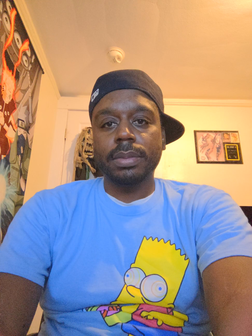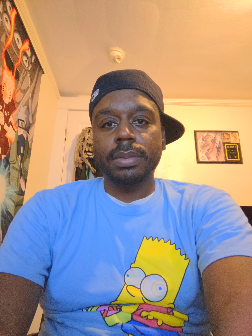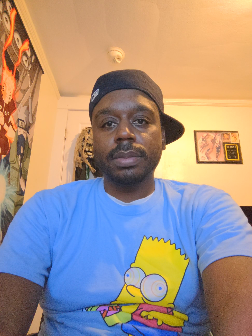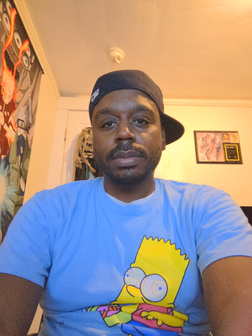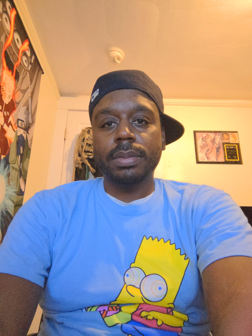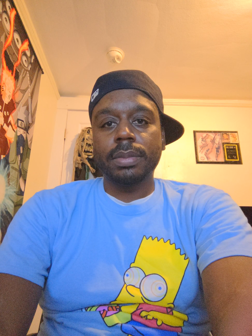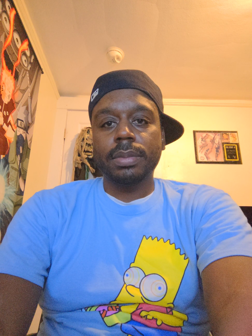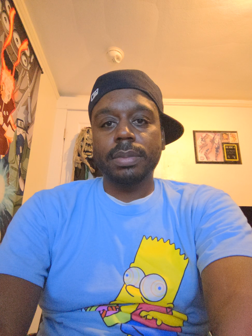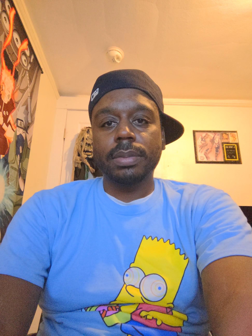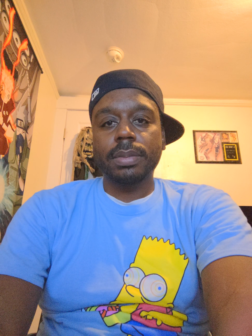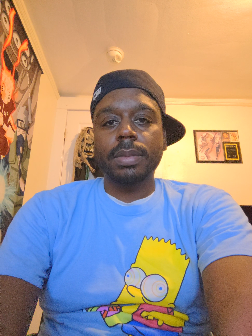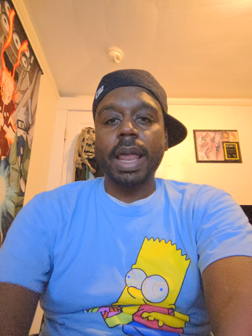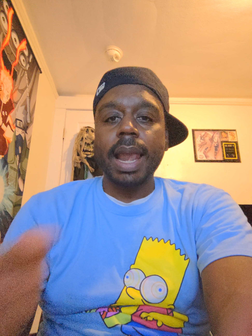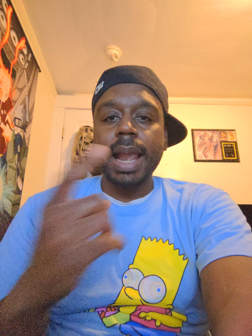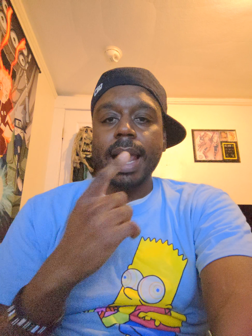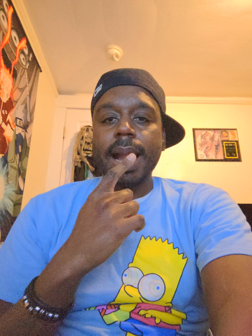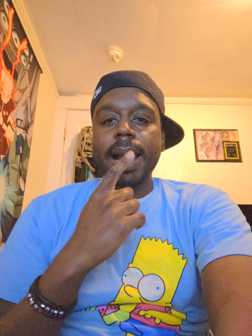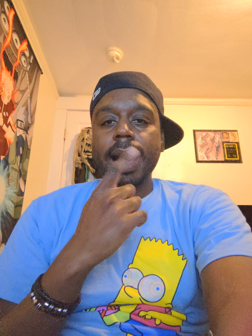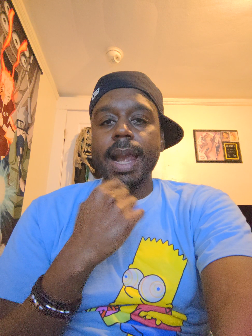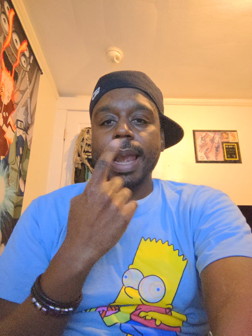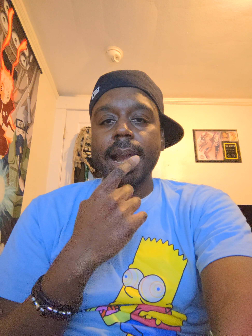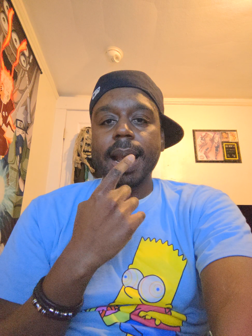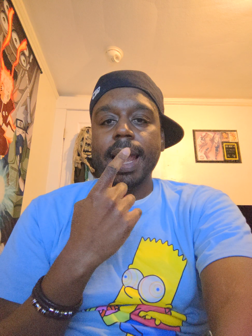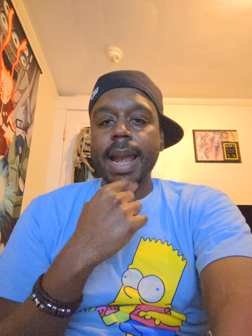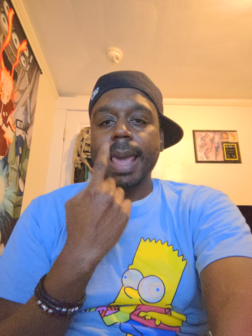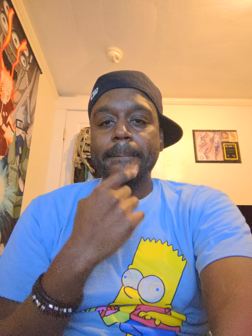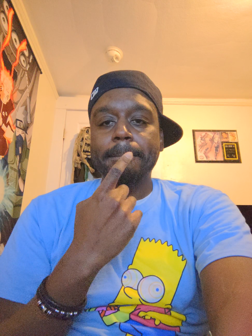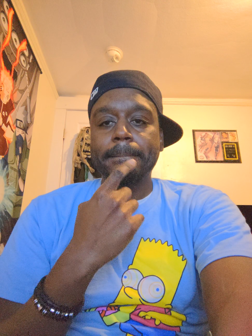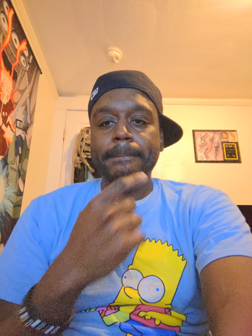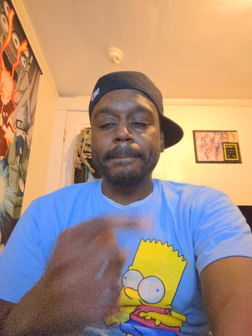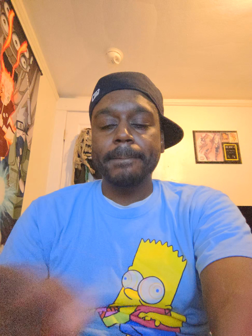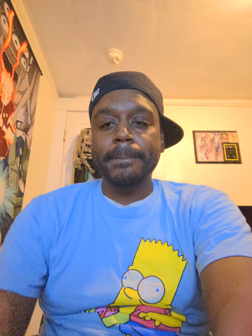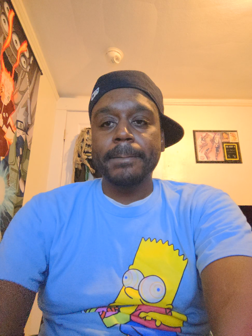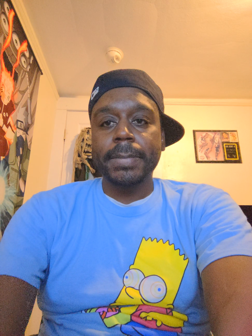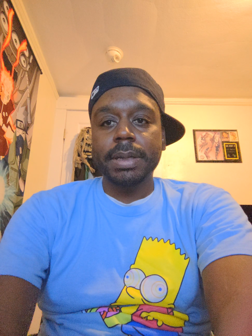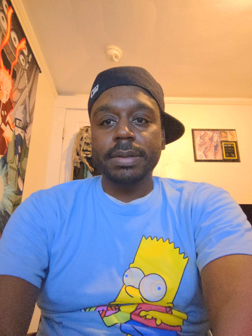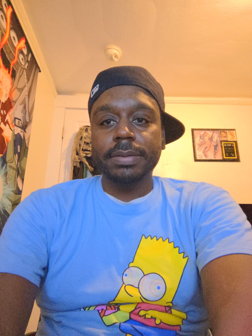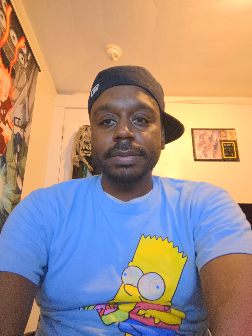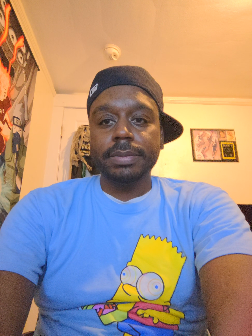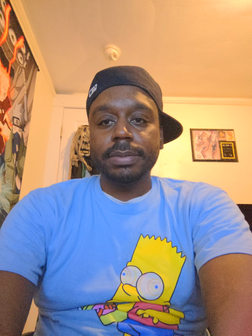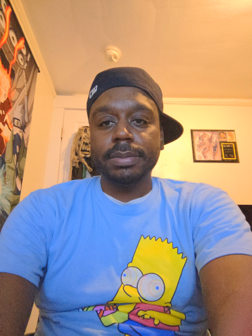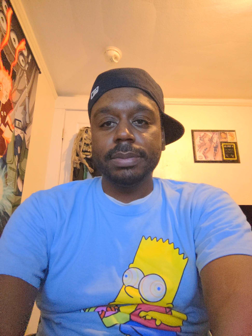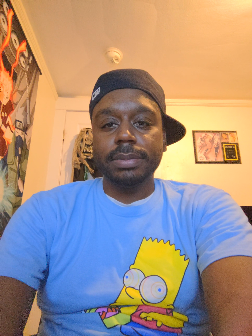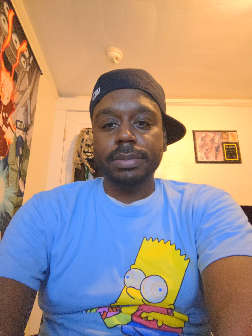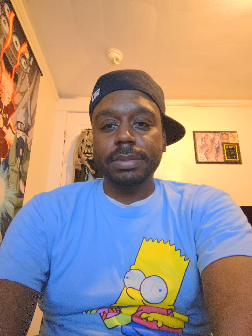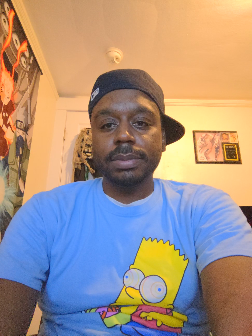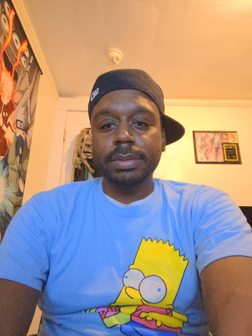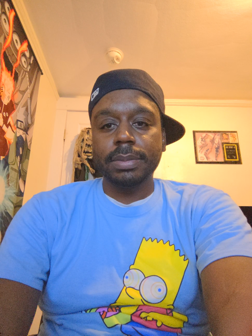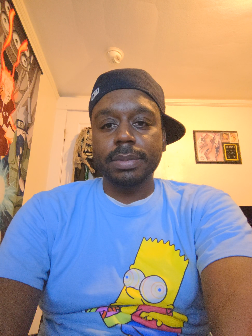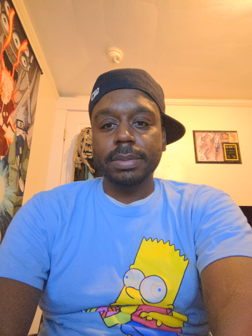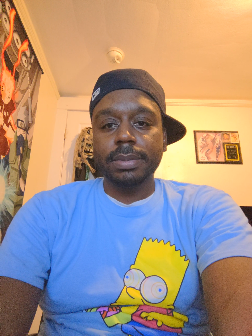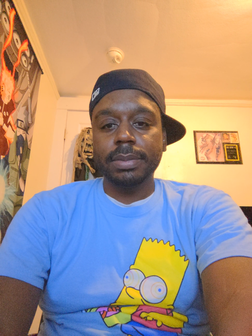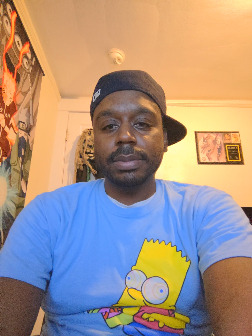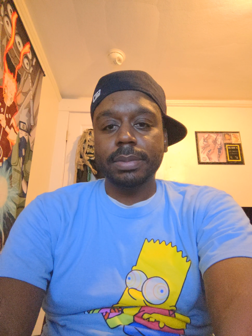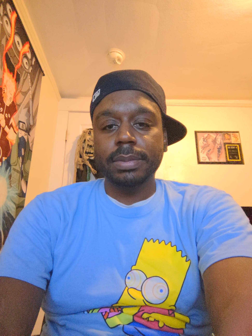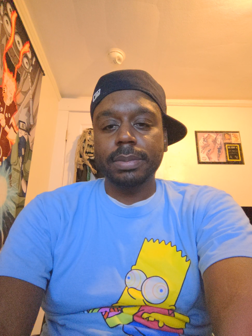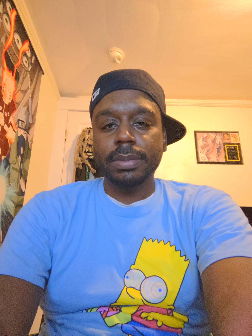lips